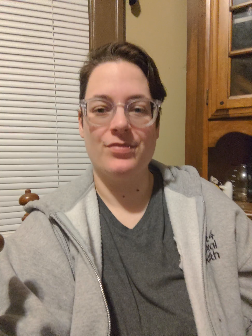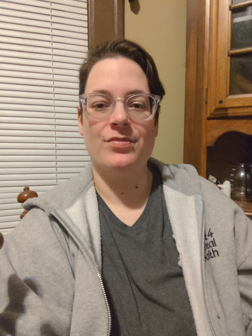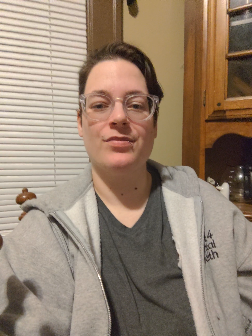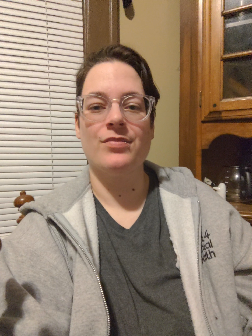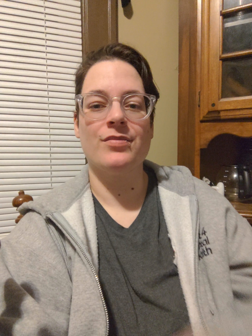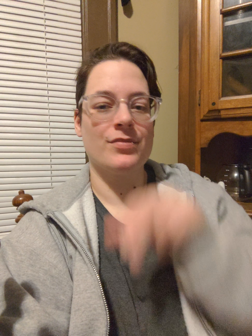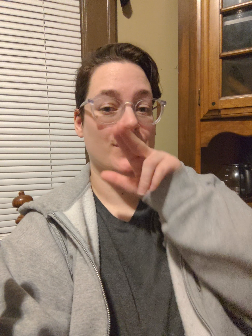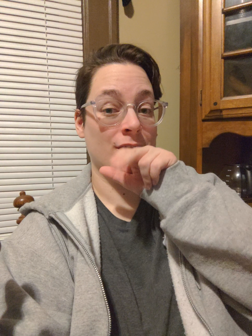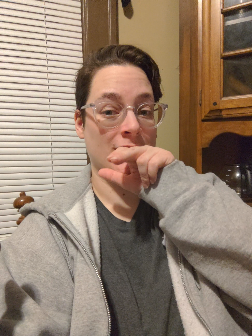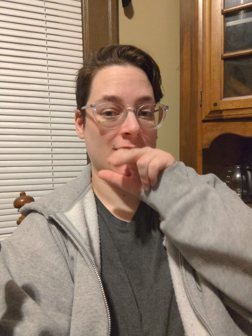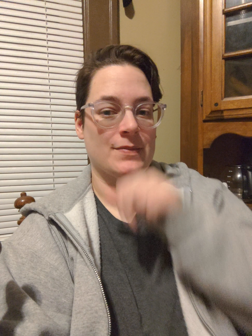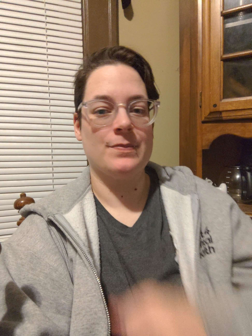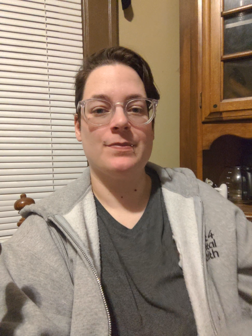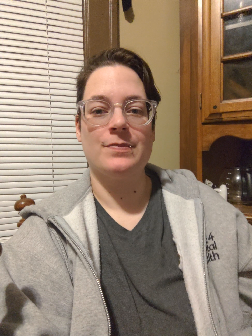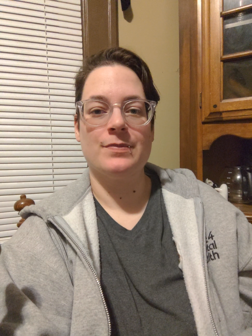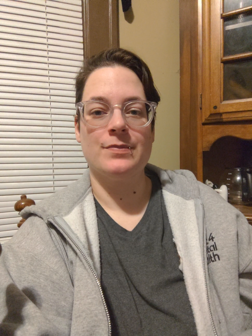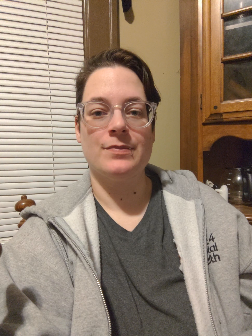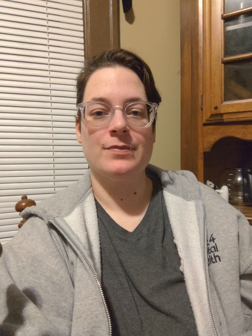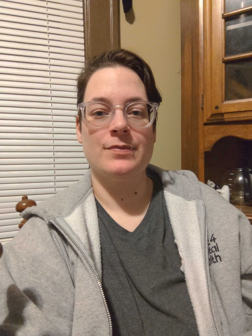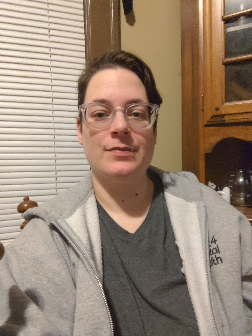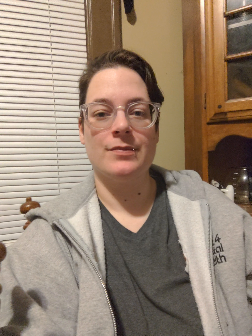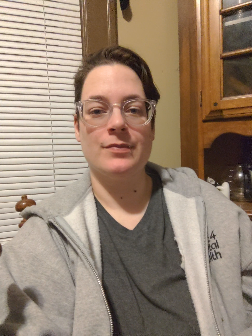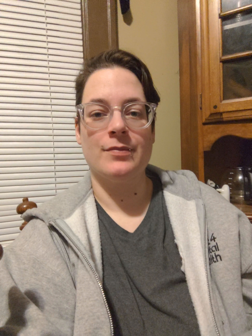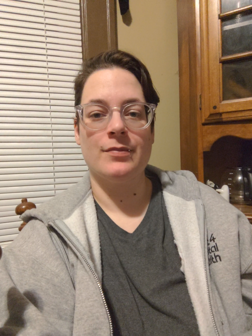tongue